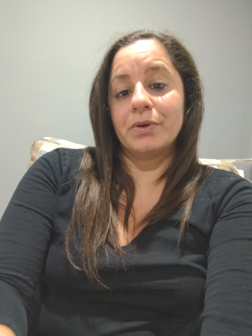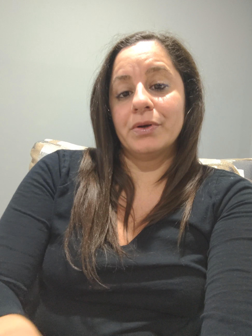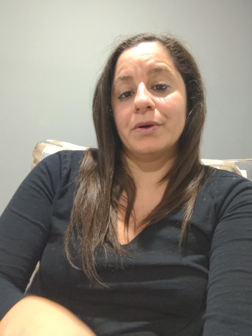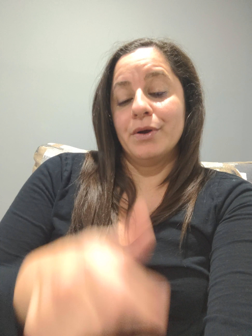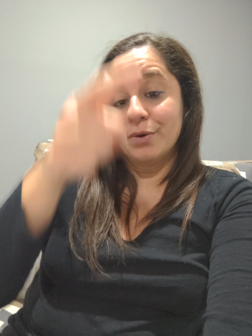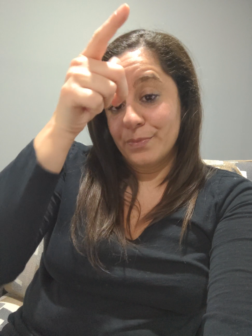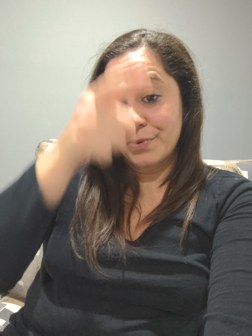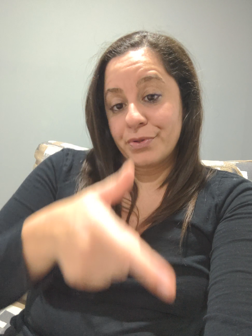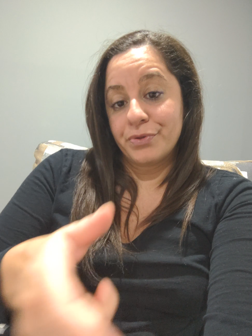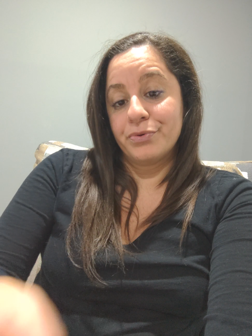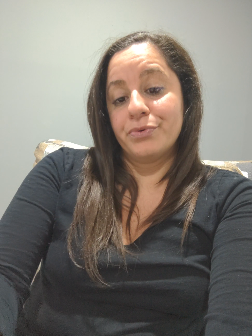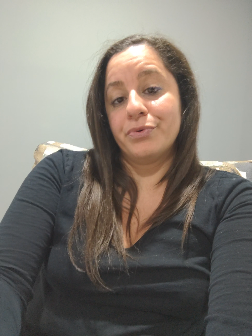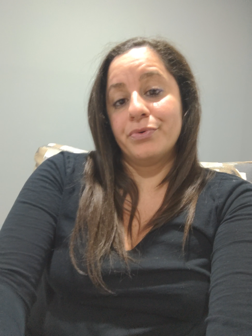brother